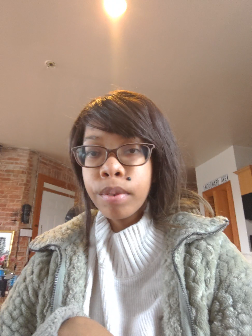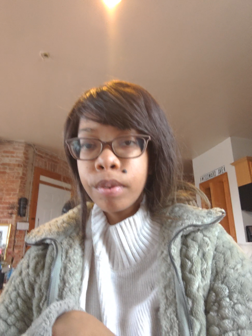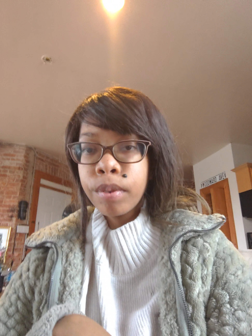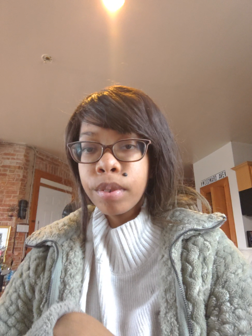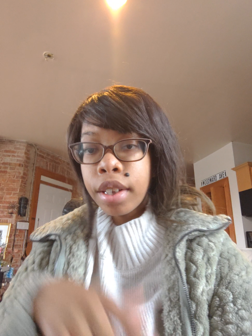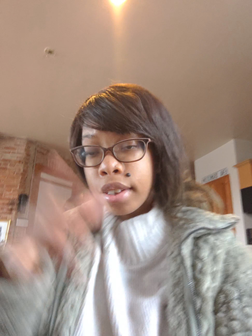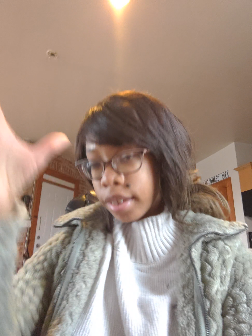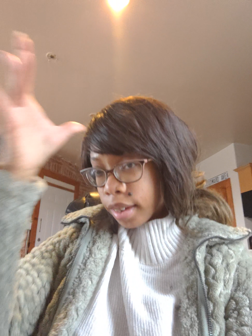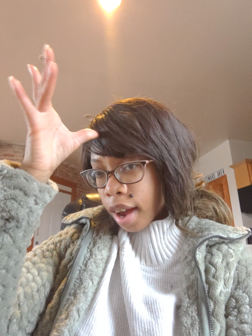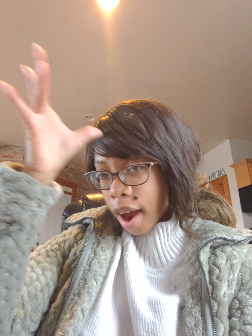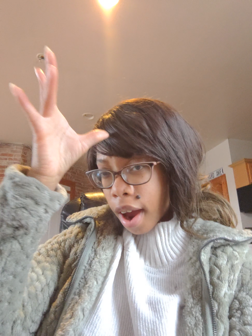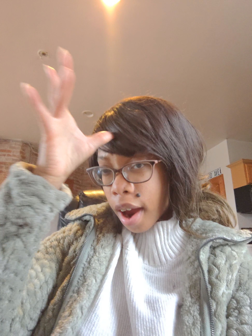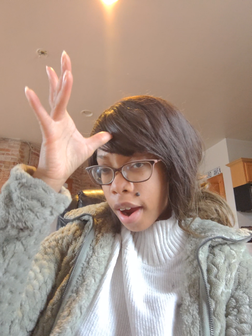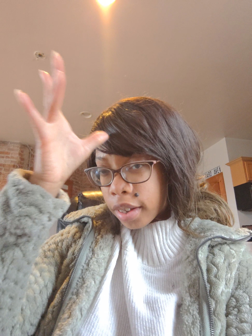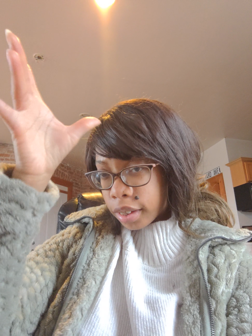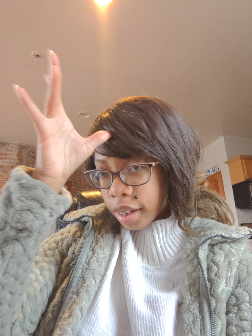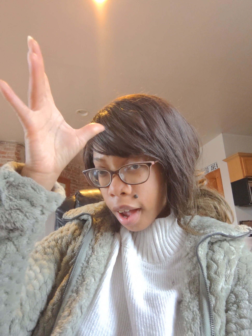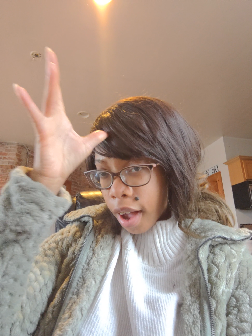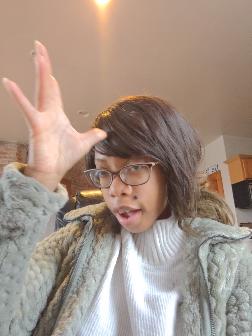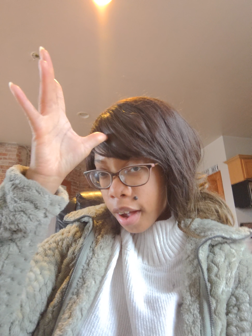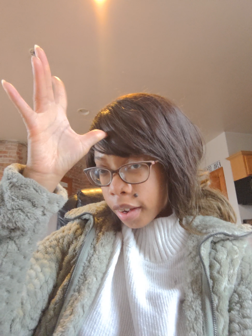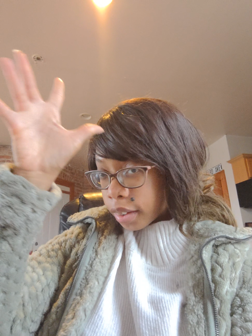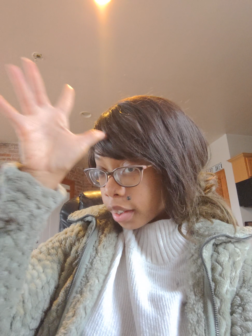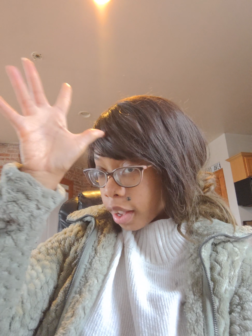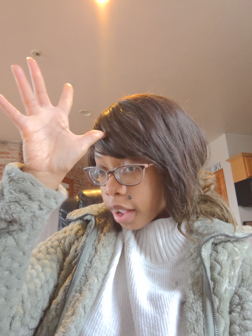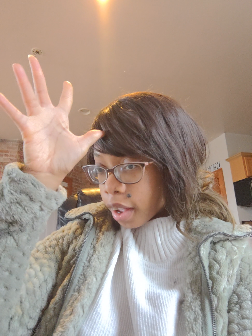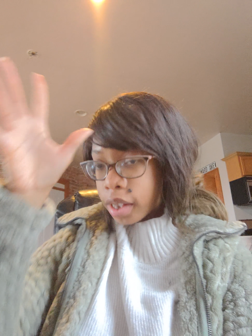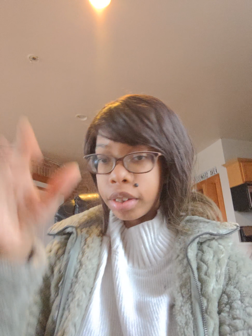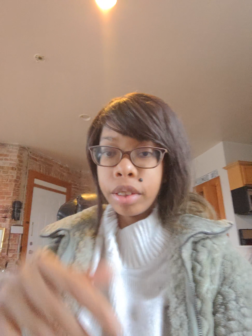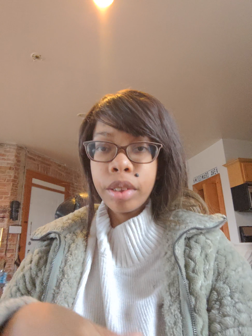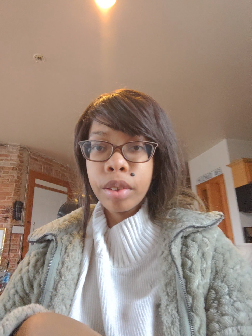dad